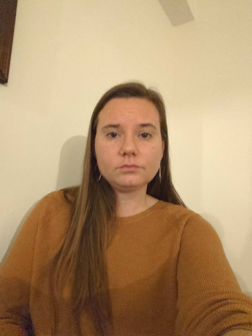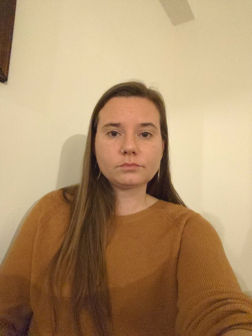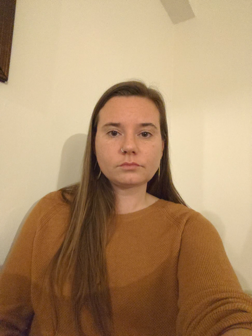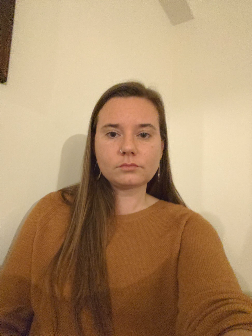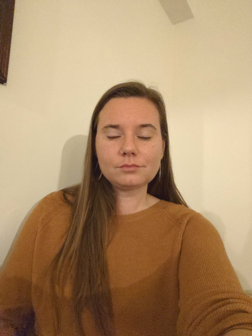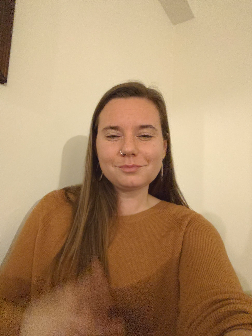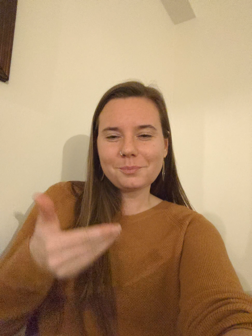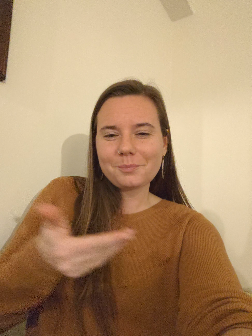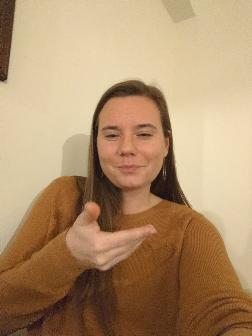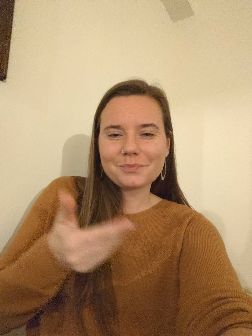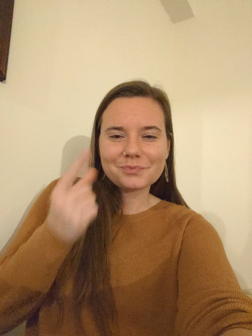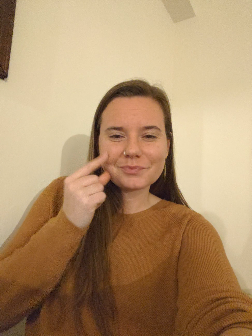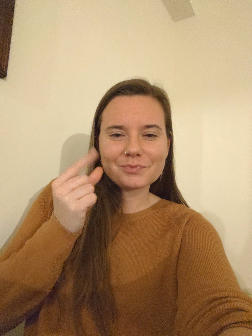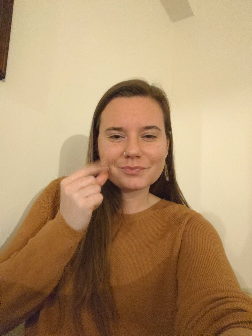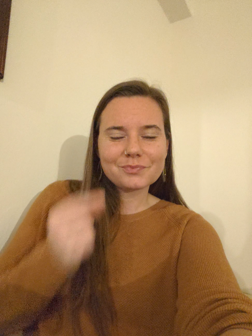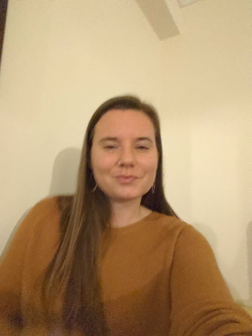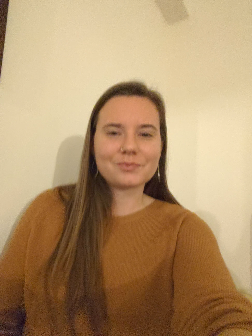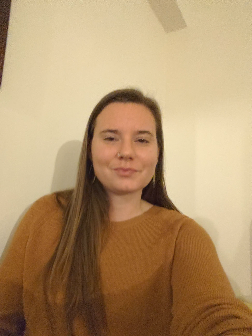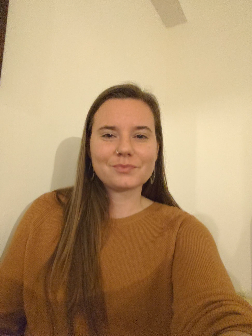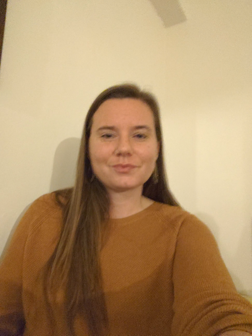kitty